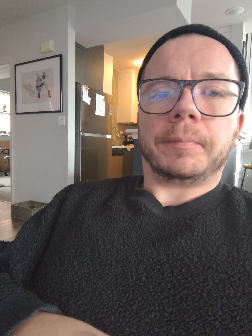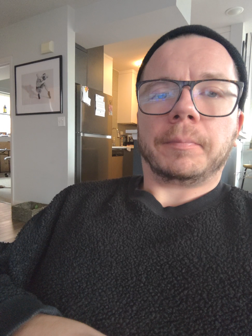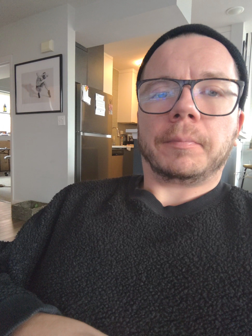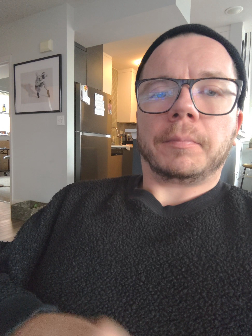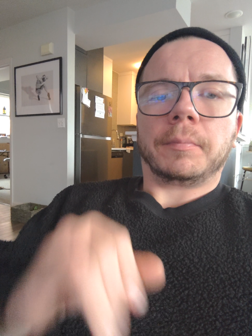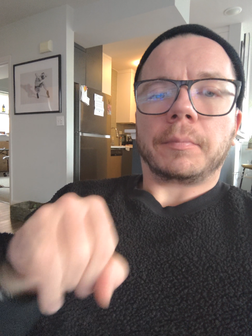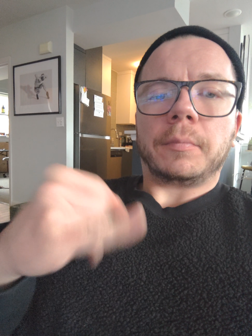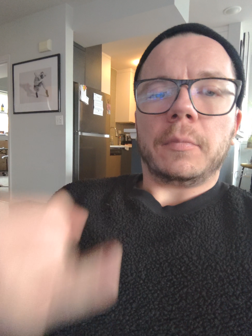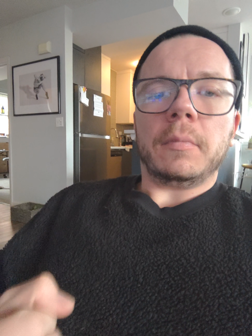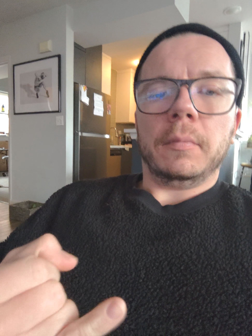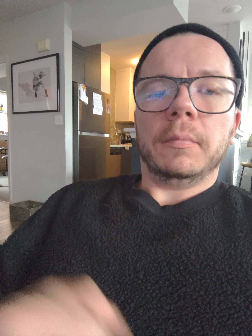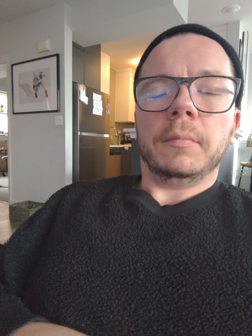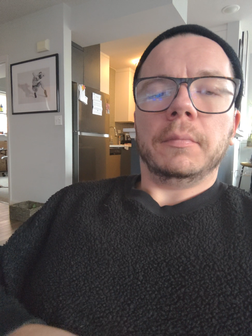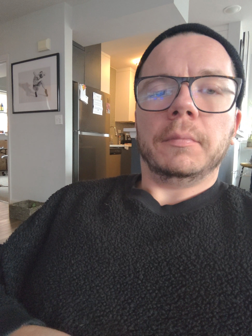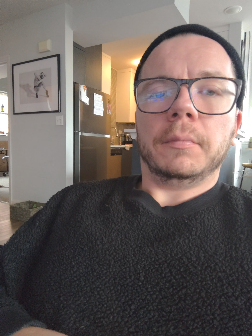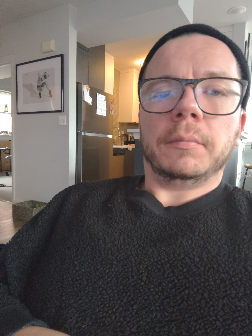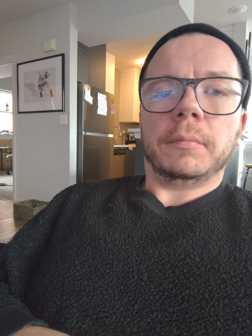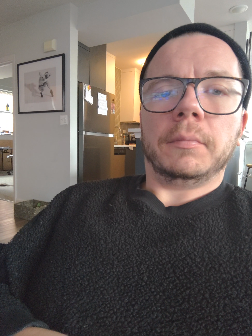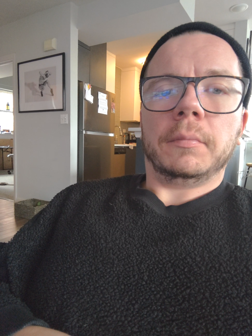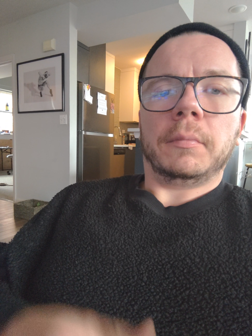jeans